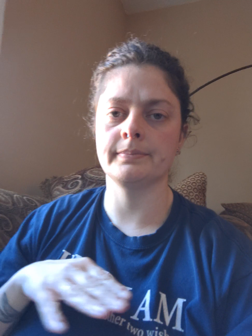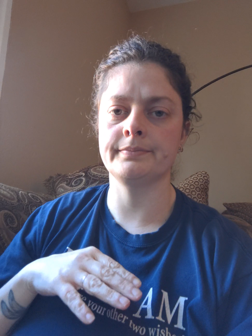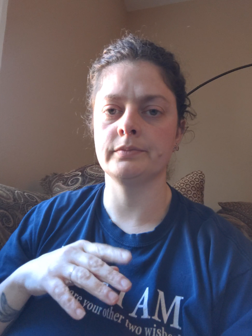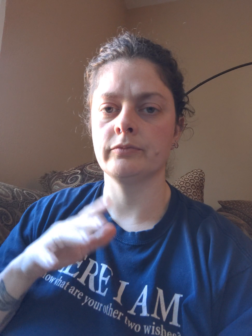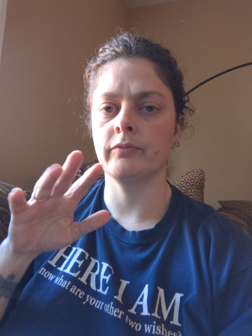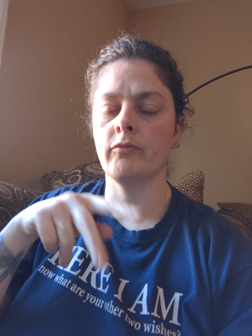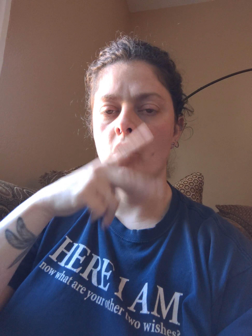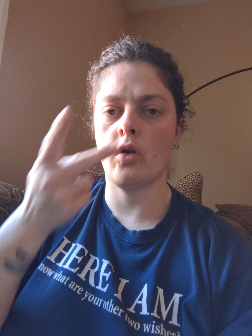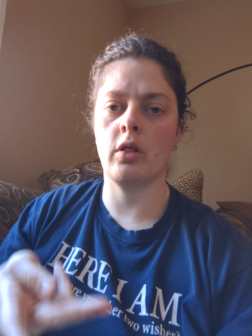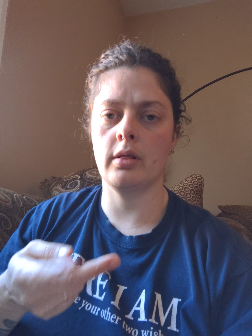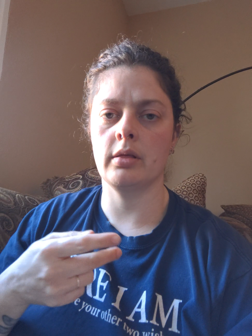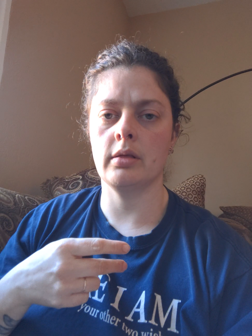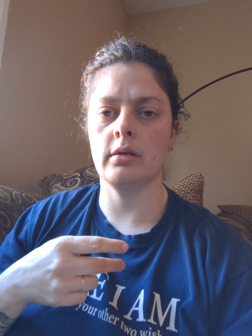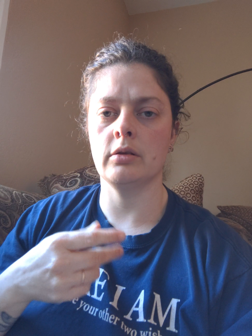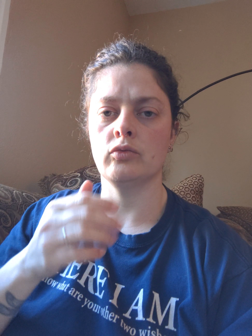fall